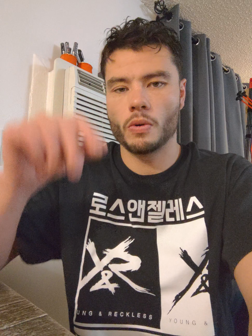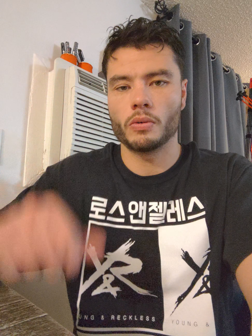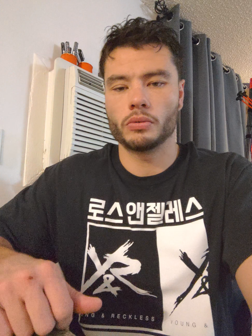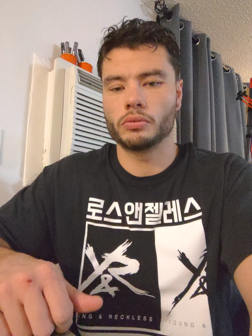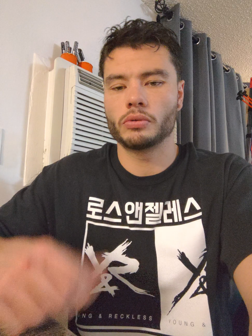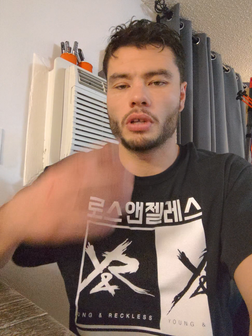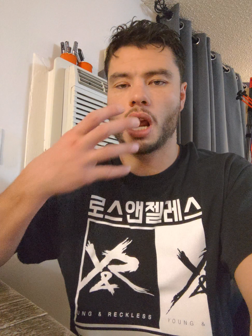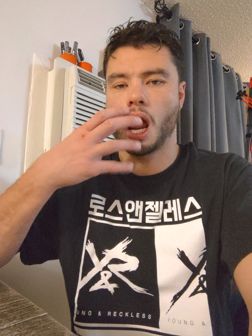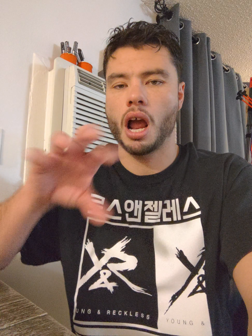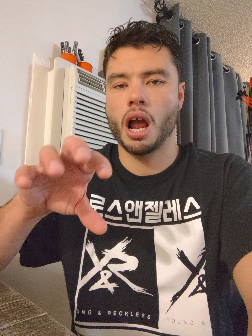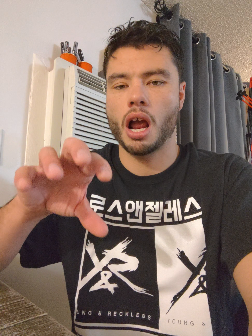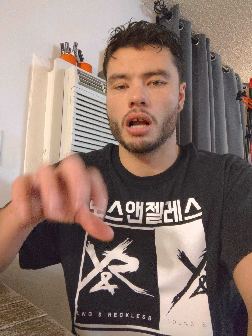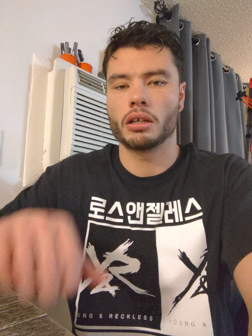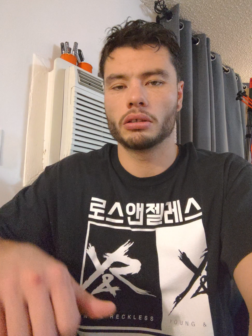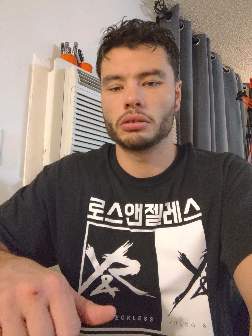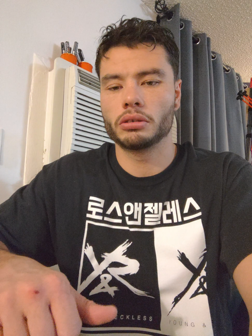hot